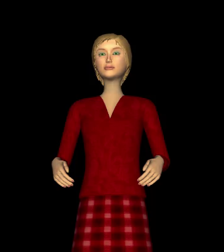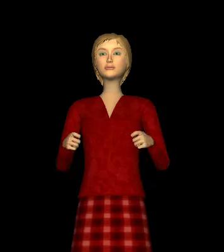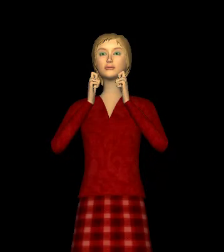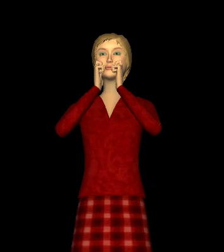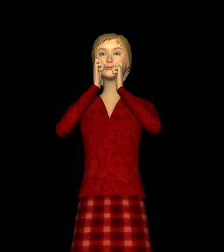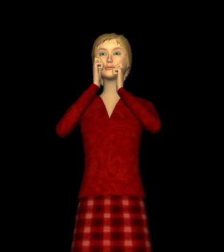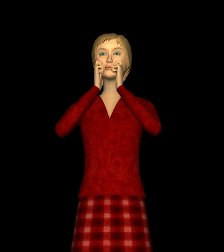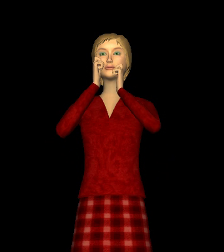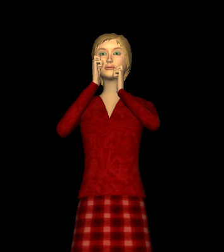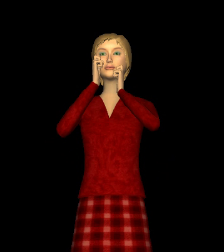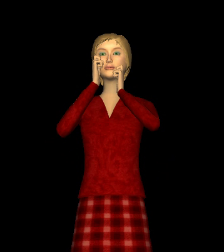يناقش